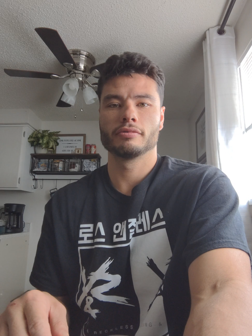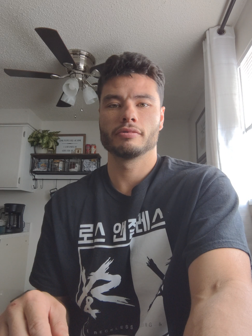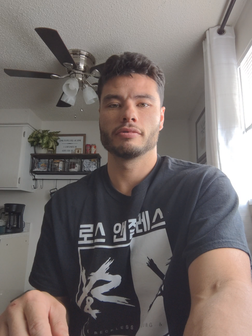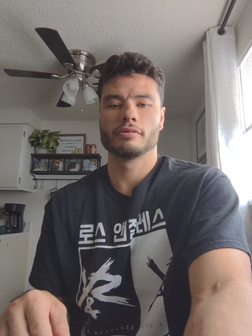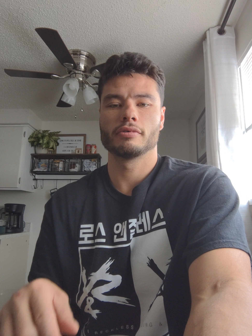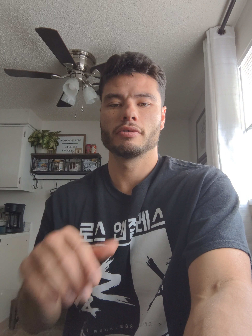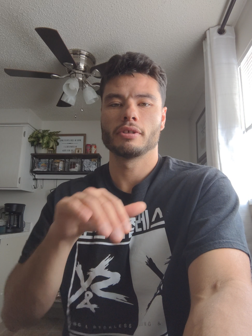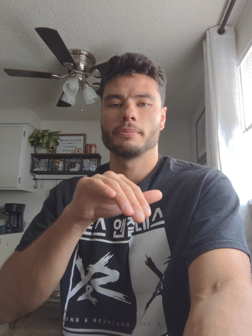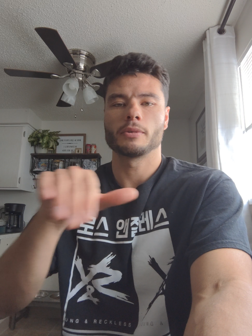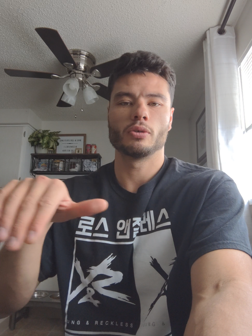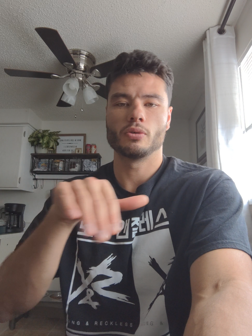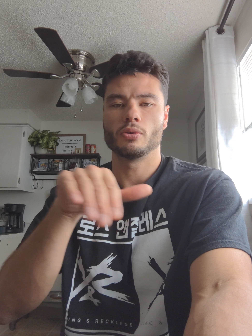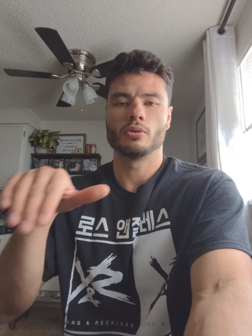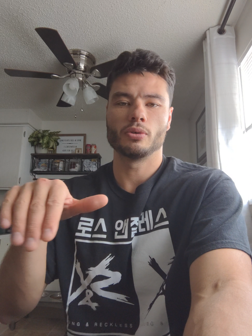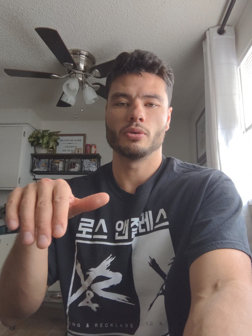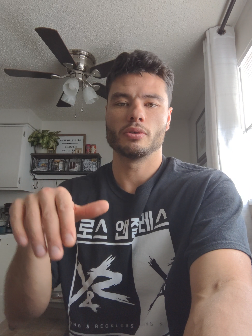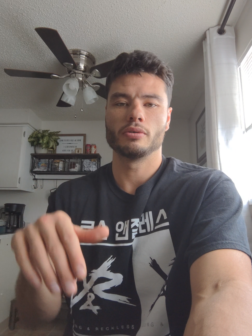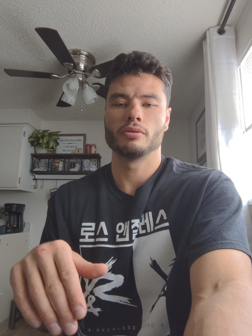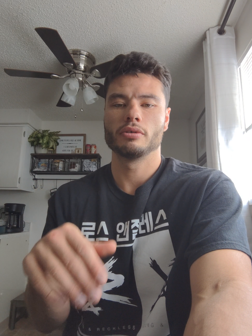pool